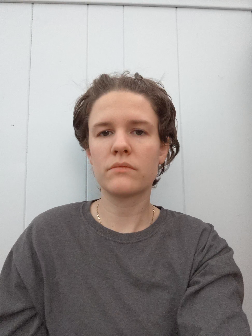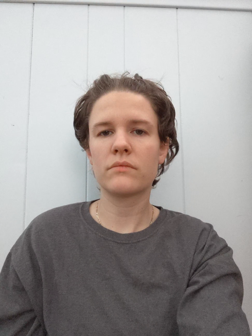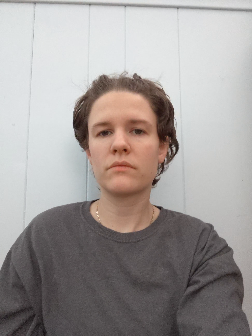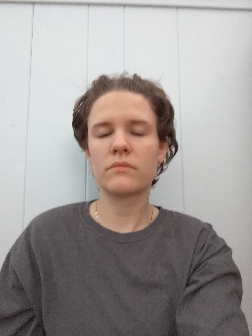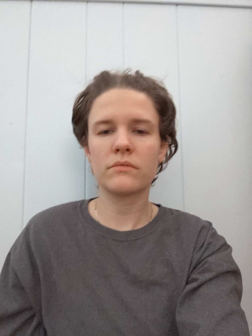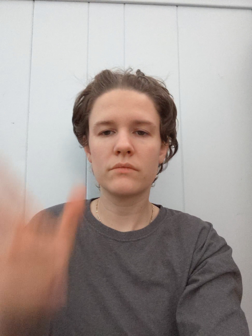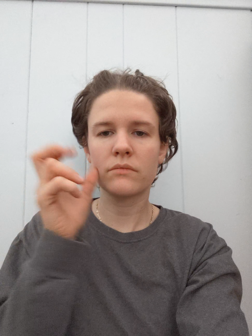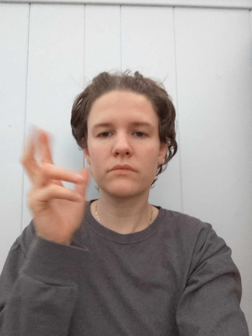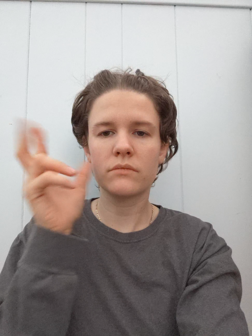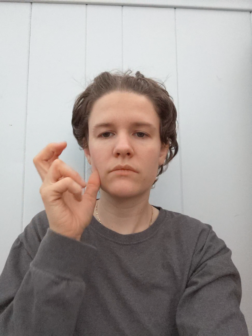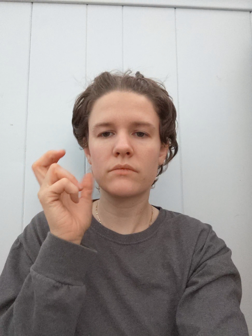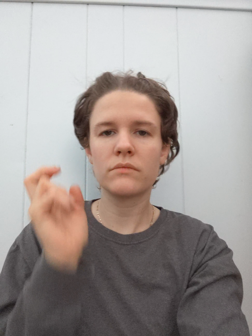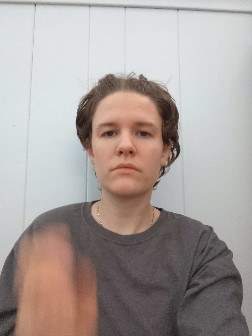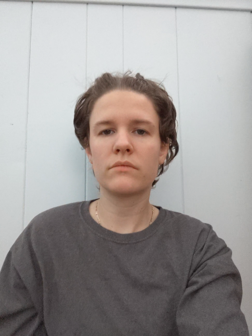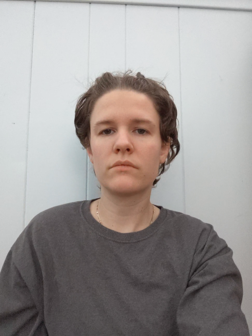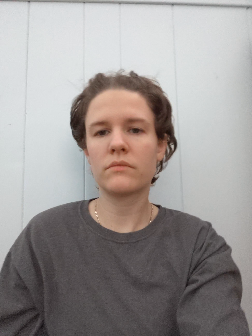hear